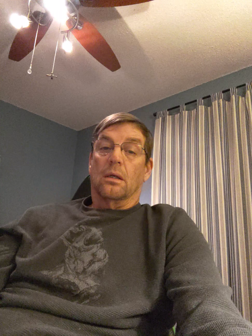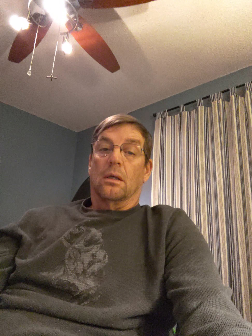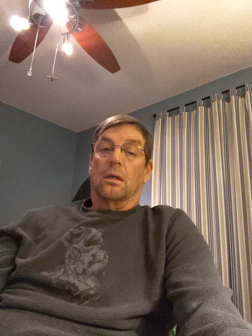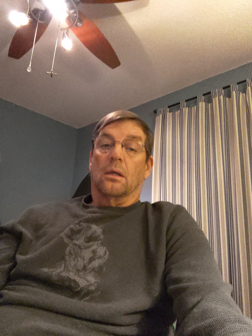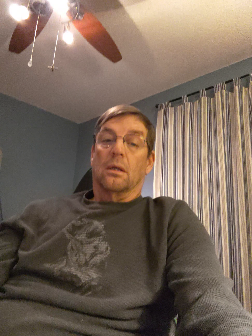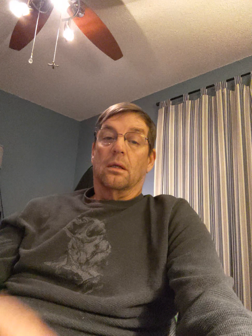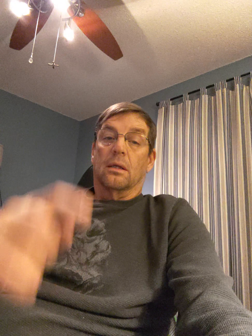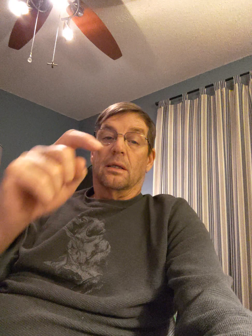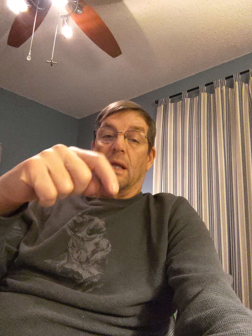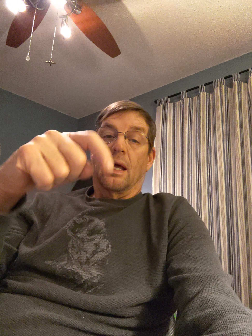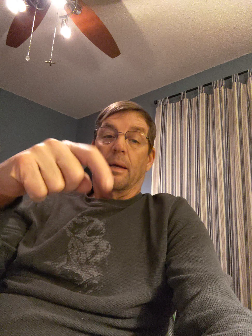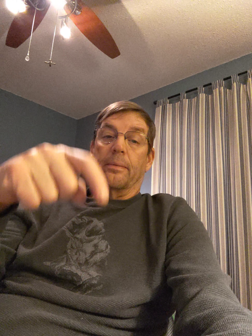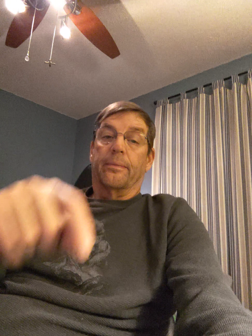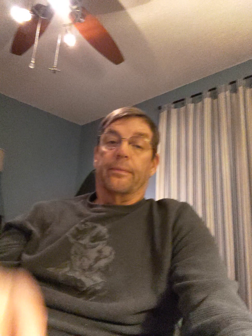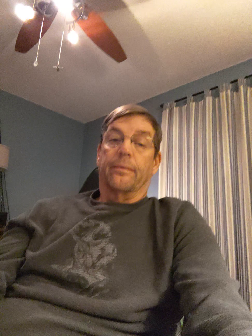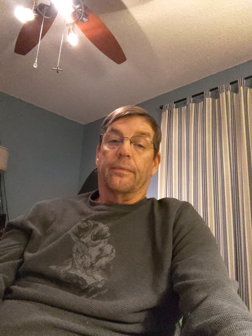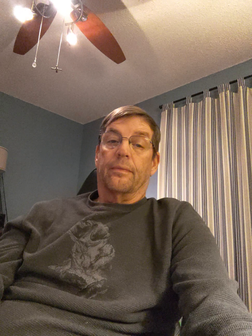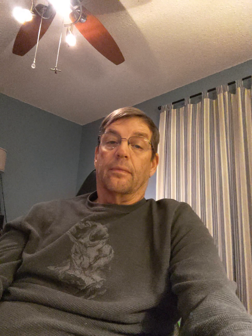time